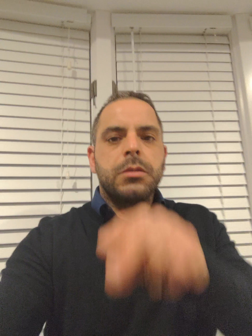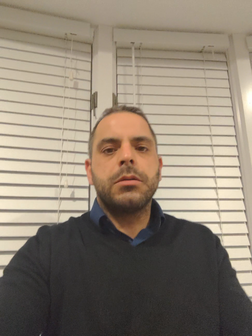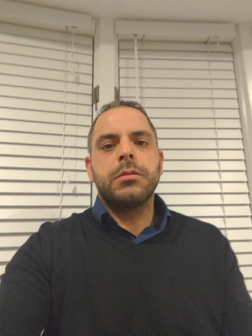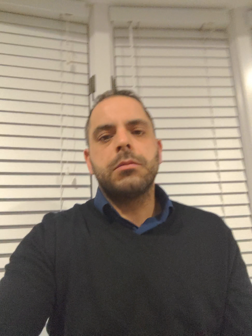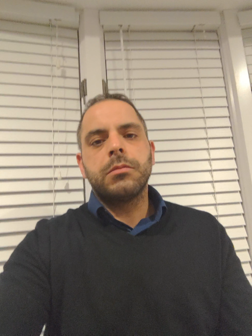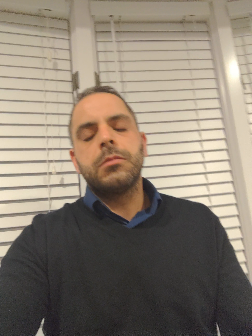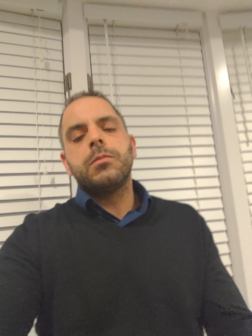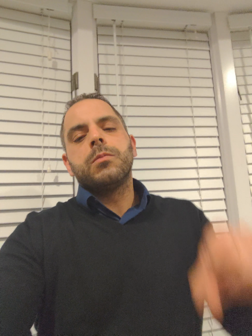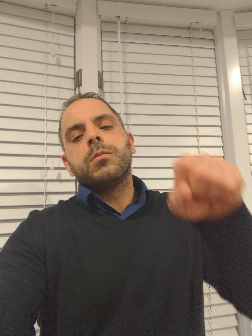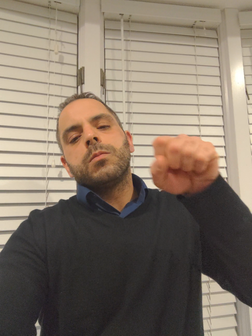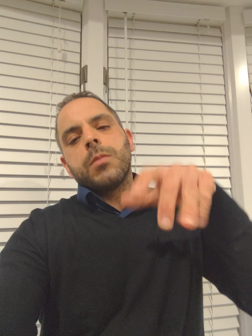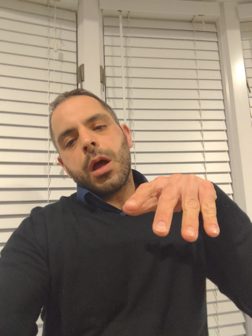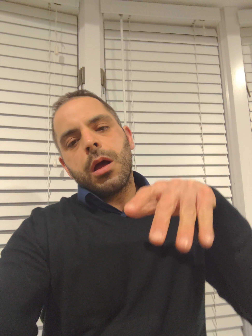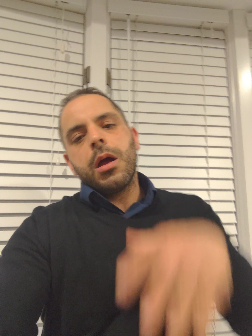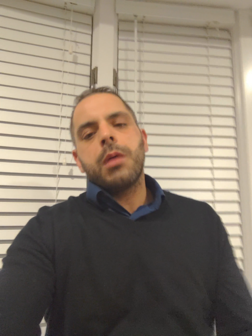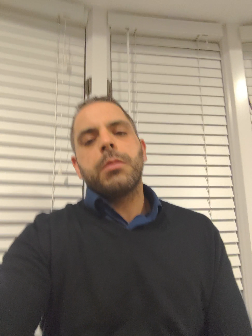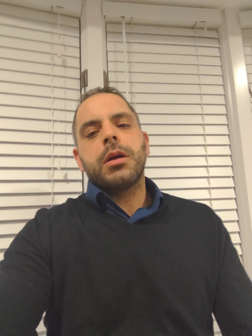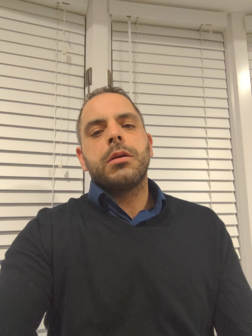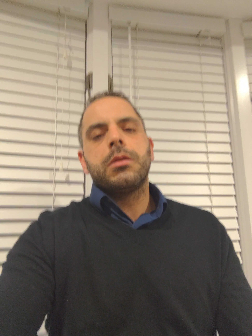drop